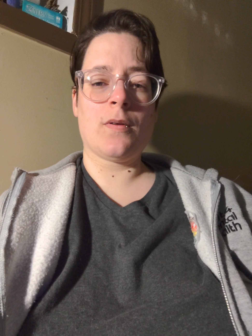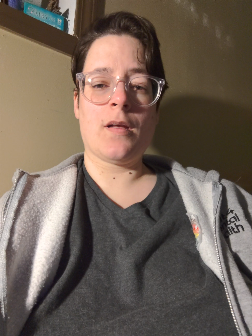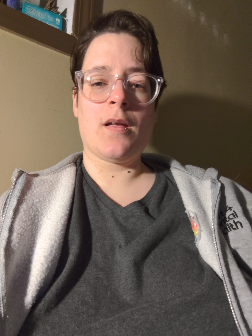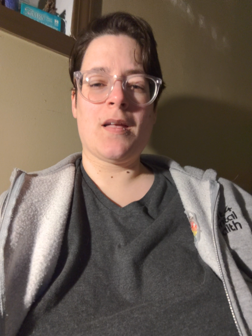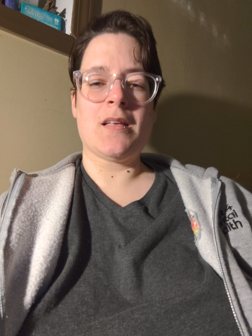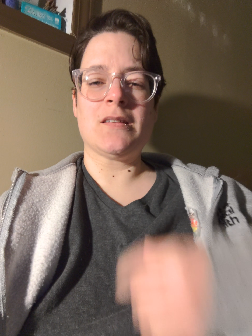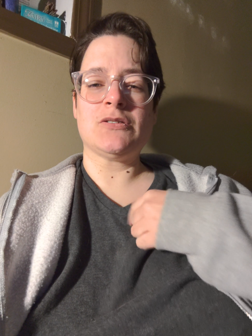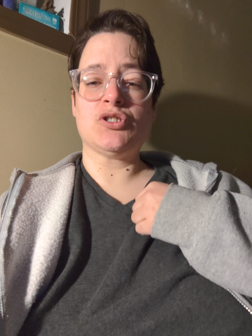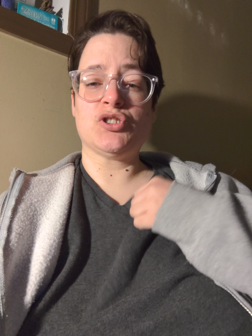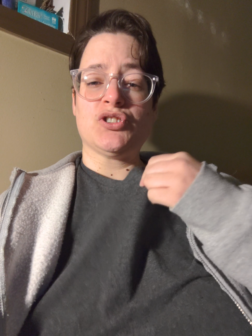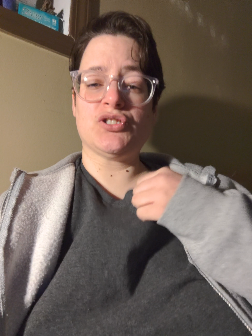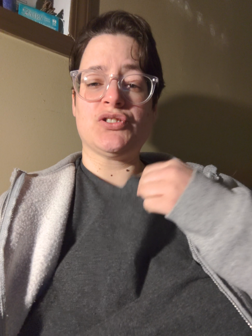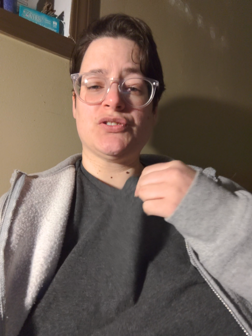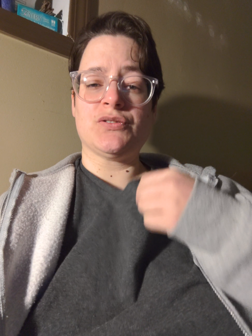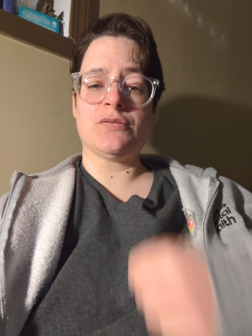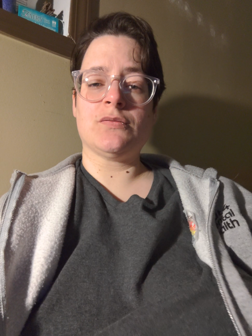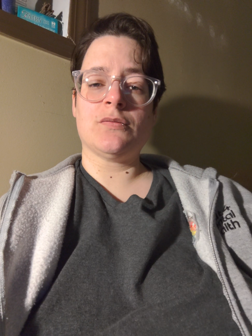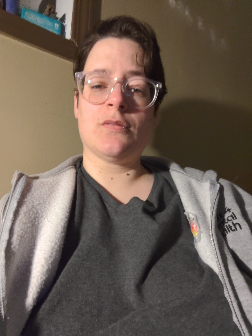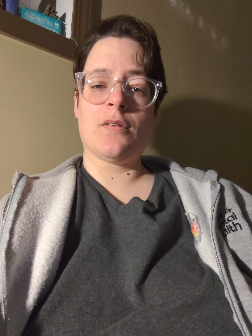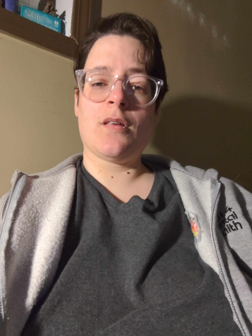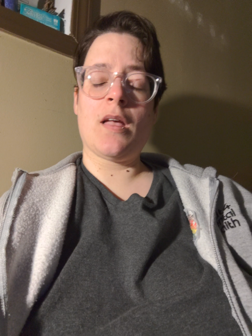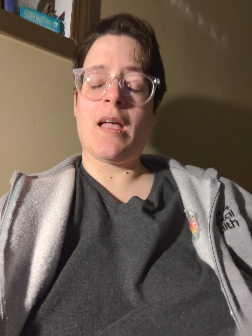shirt